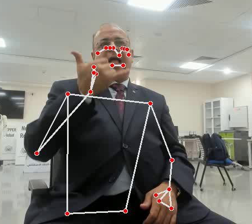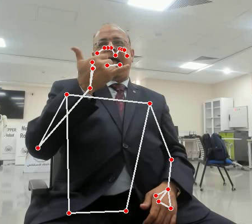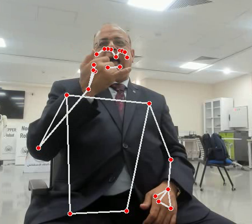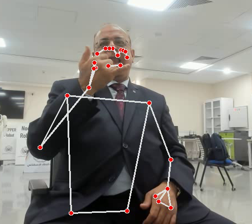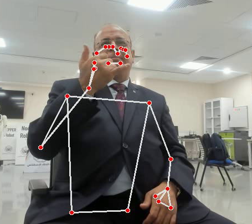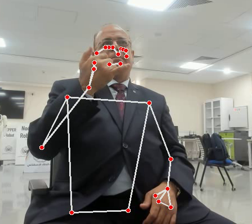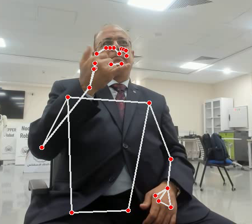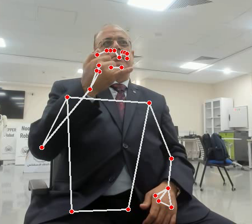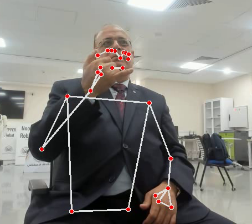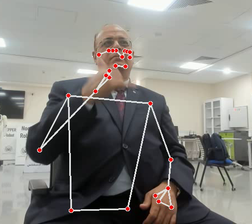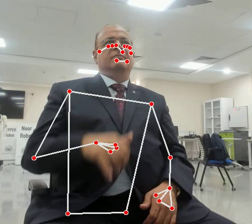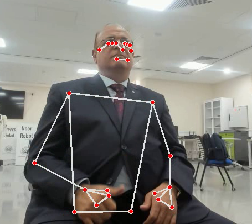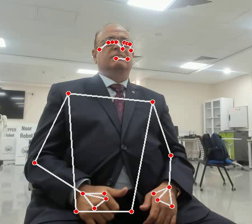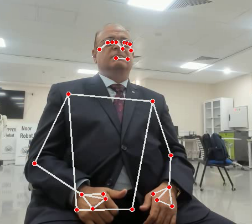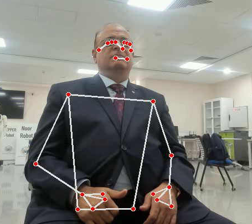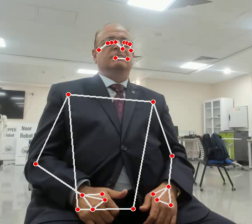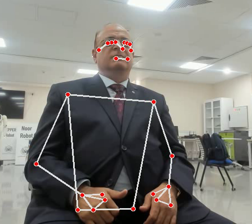alam